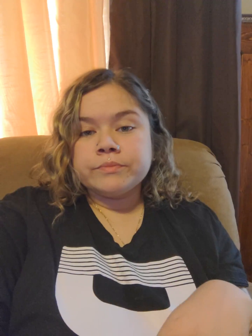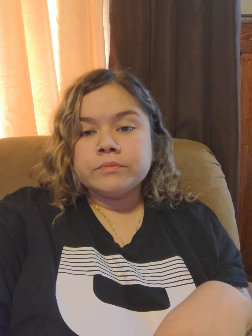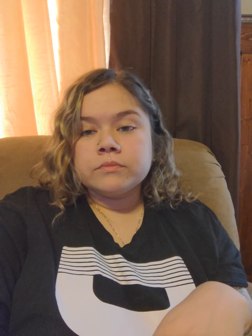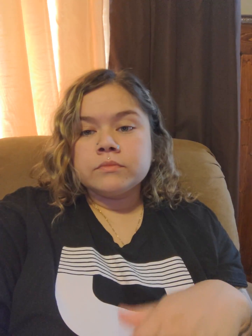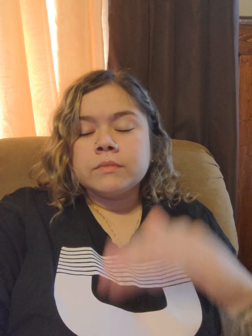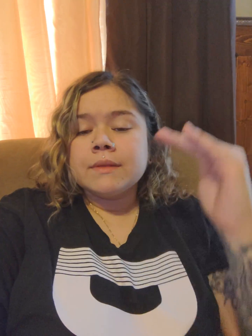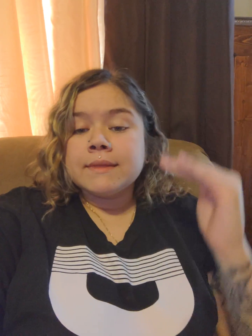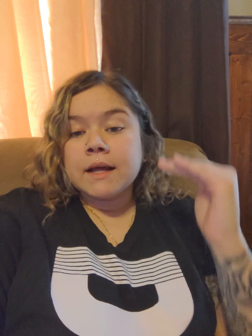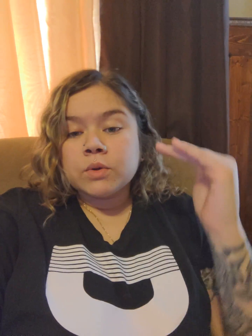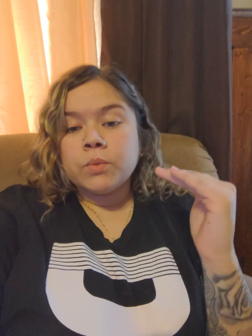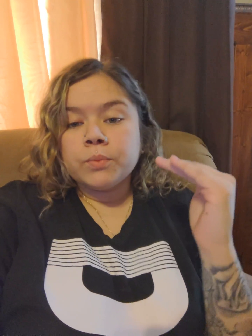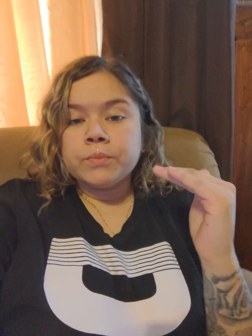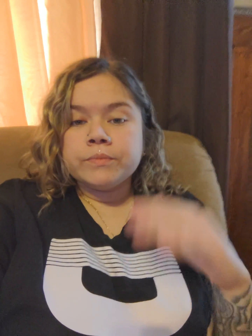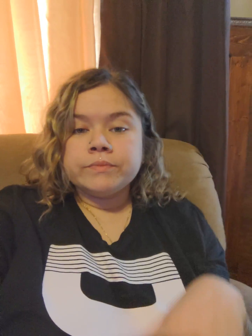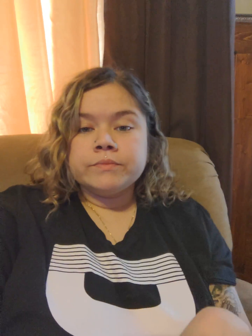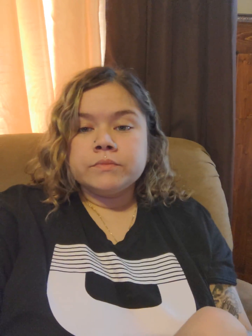little